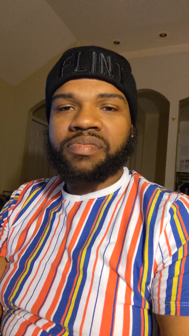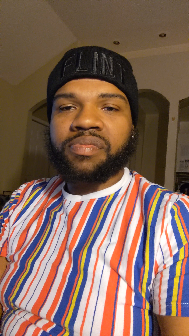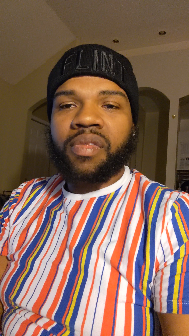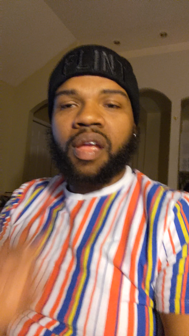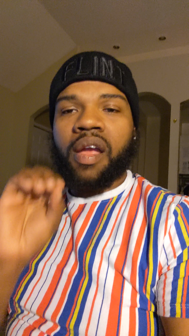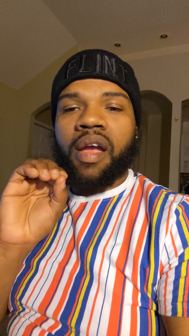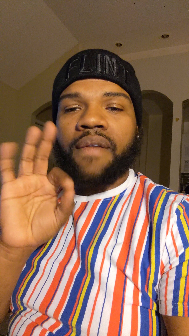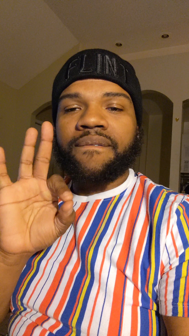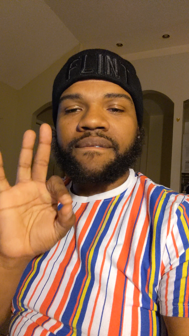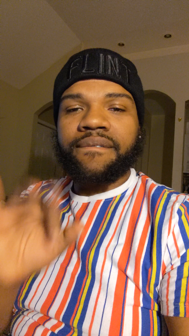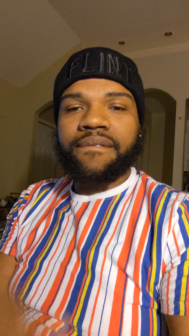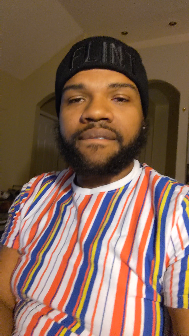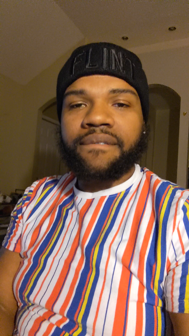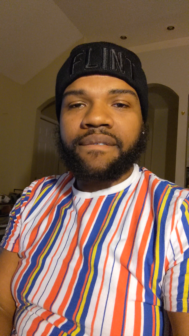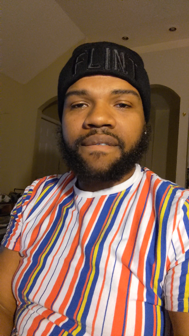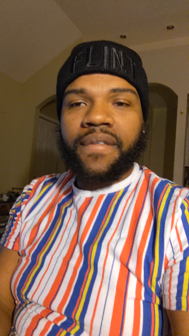of